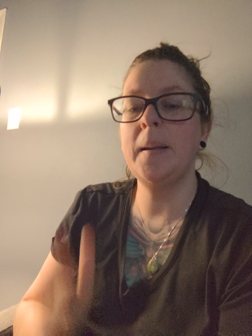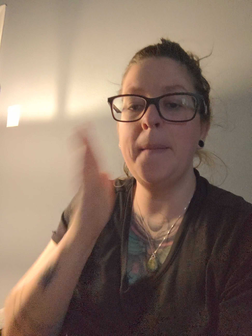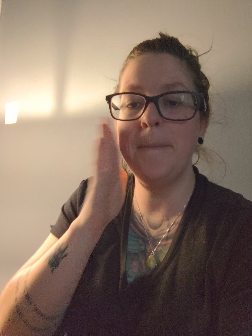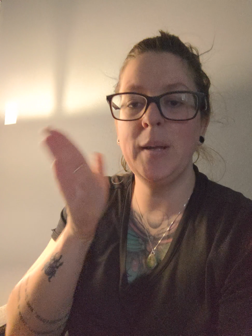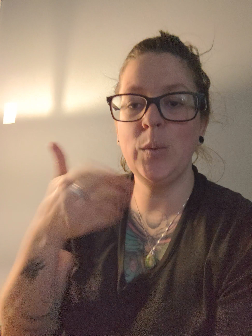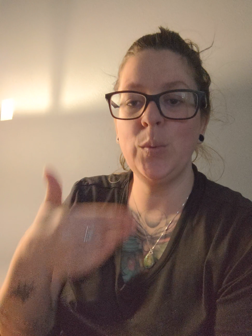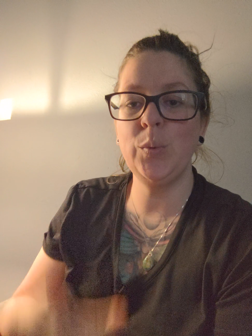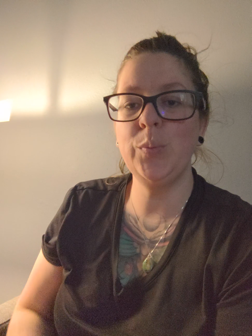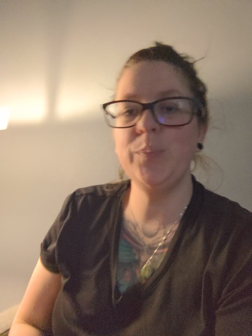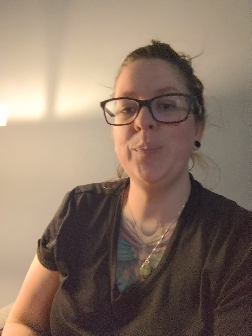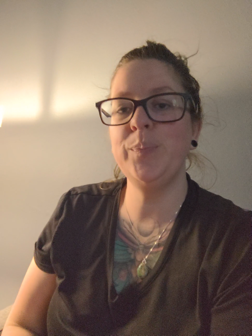bedroom